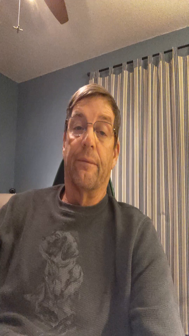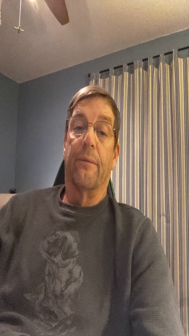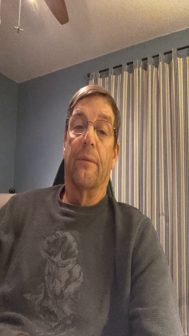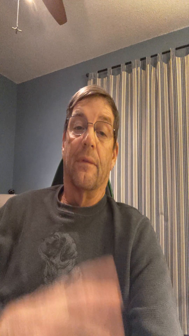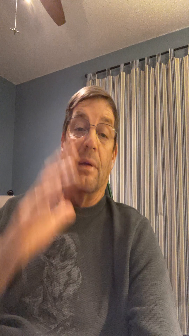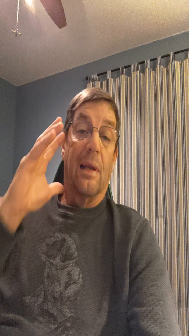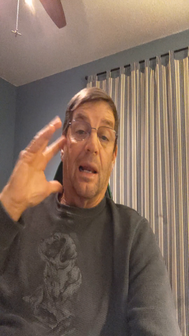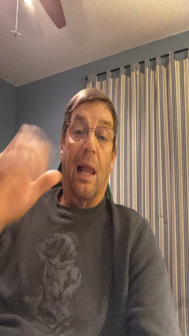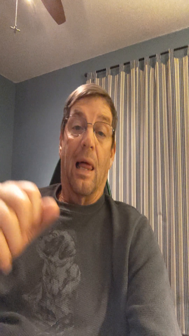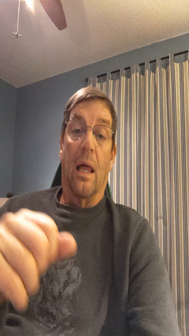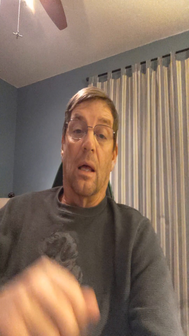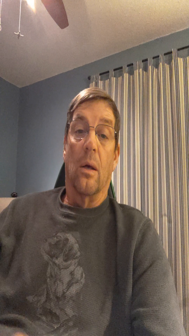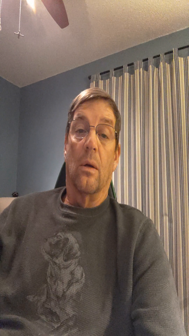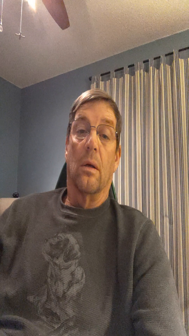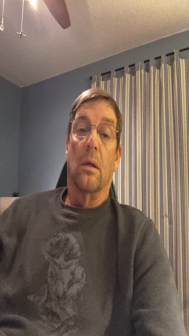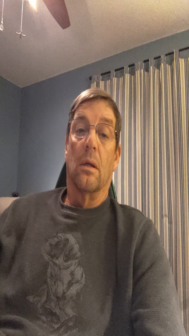loud